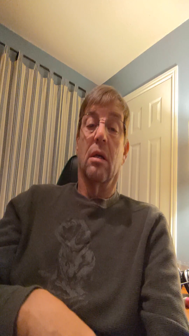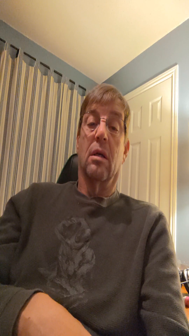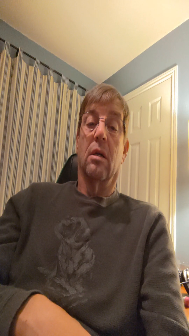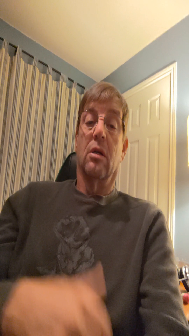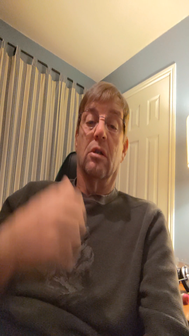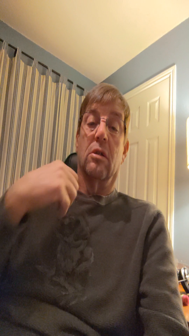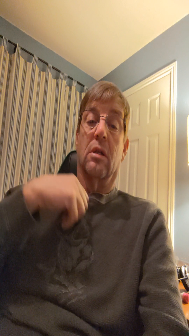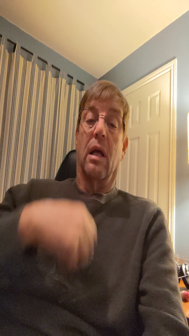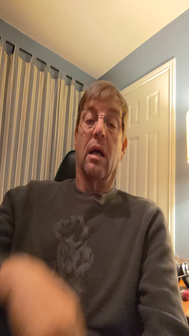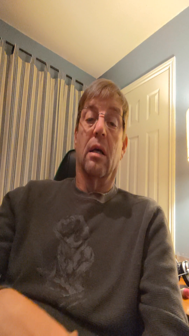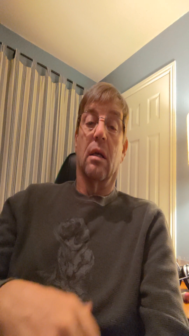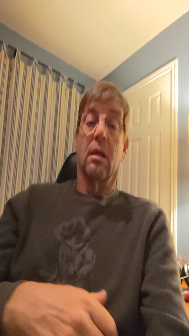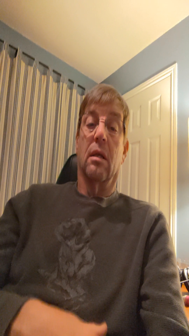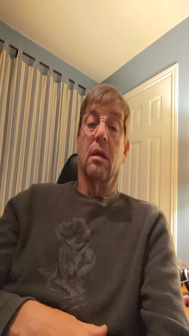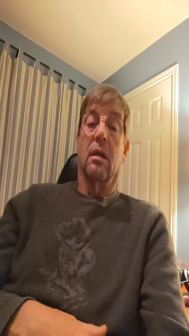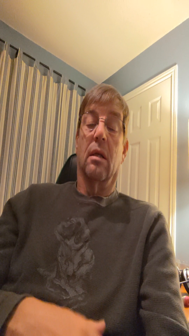jacket